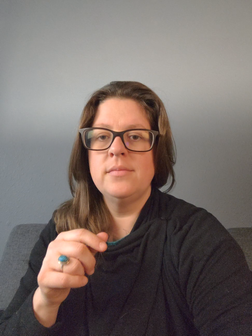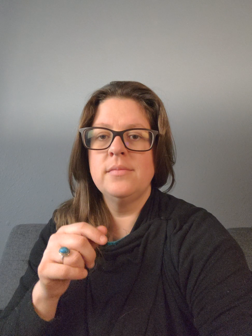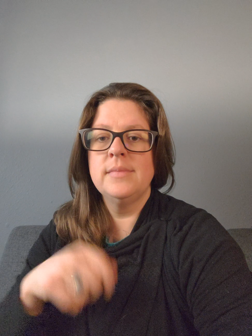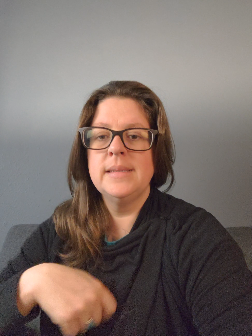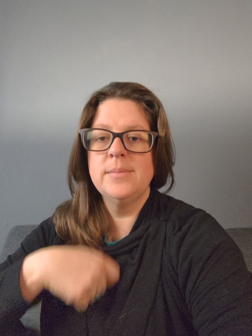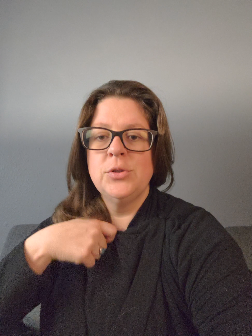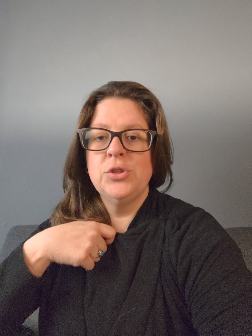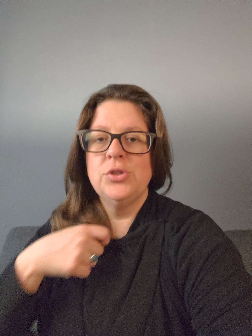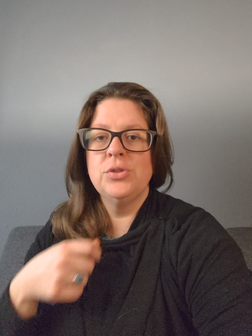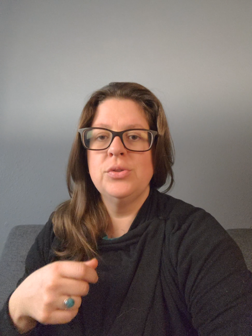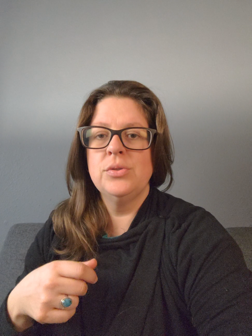zipper